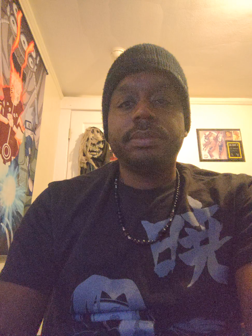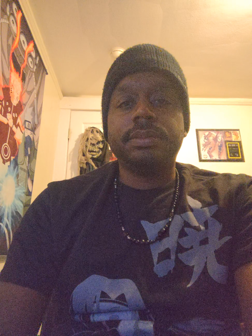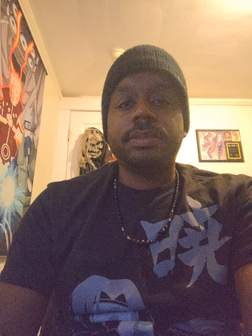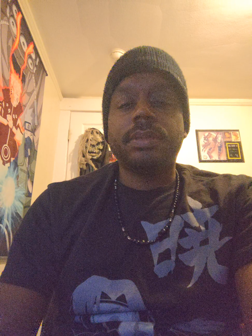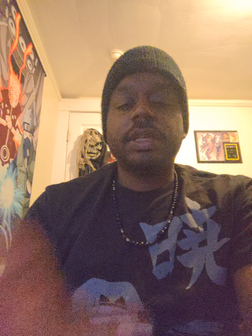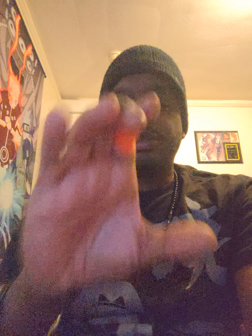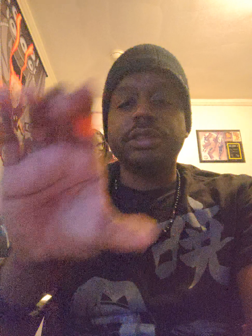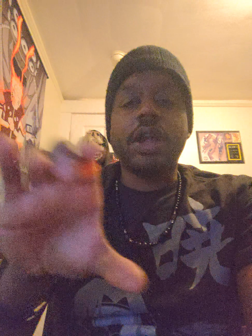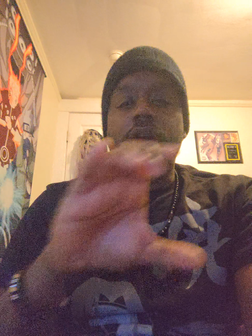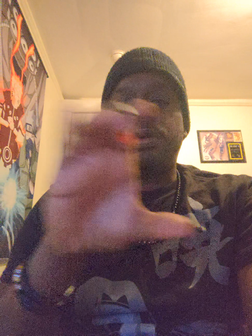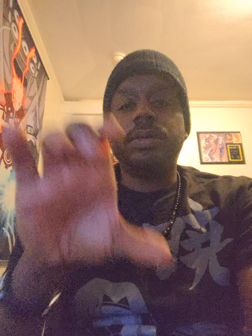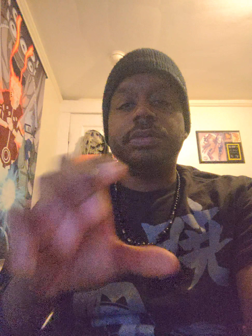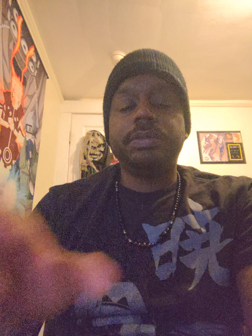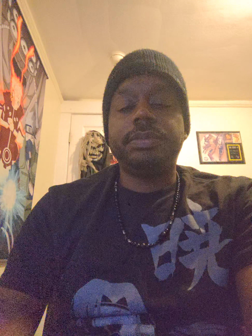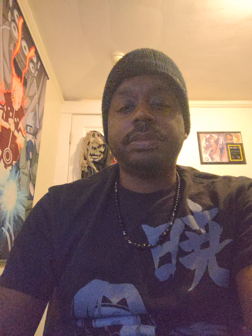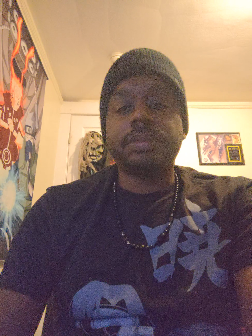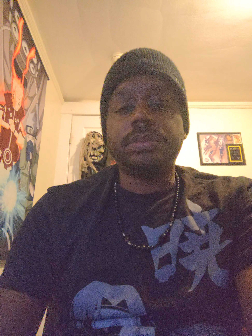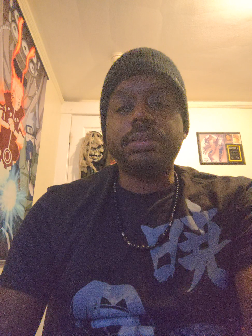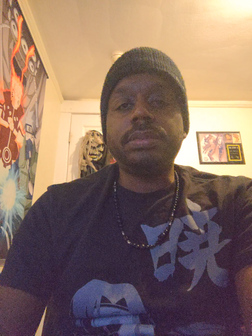chocolate